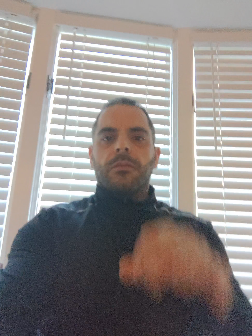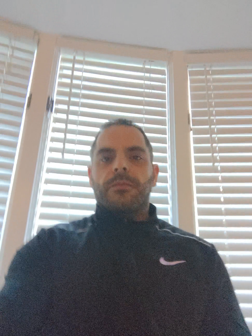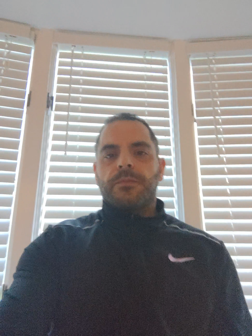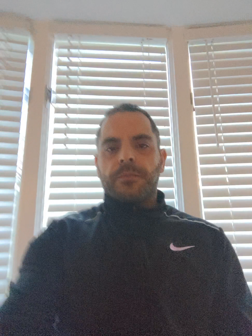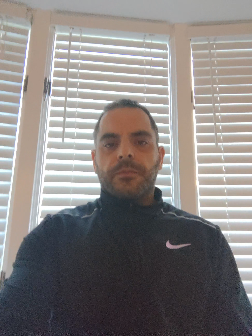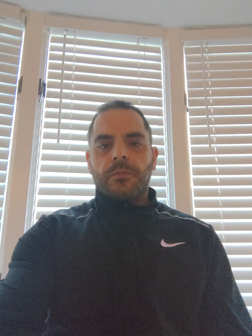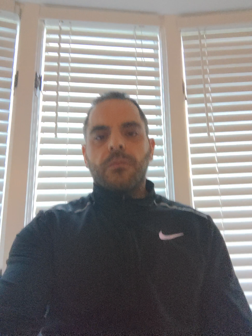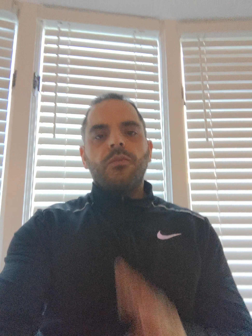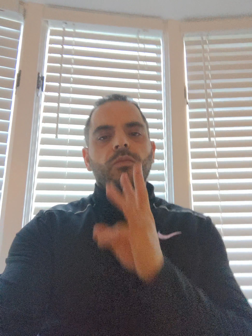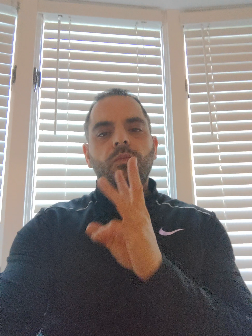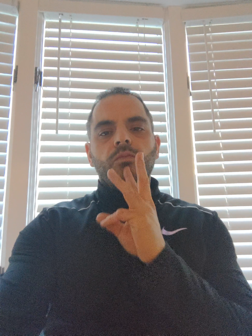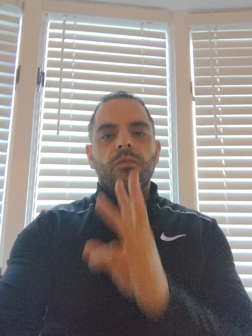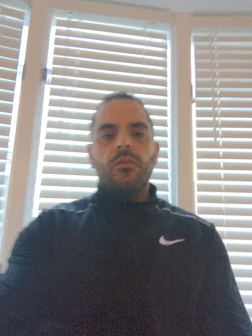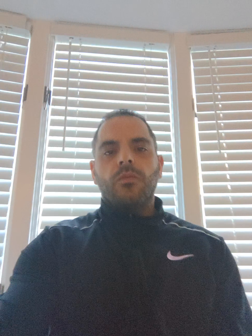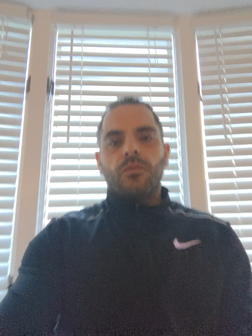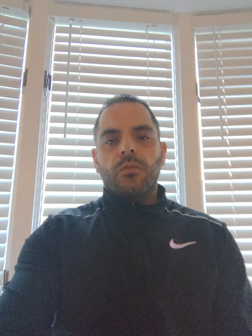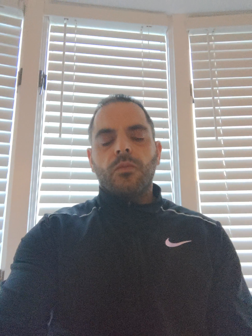water